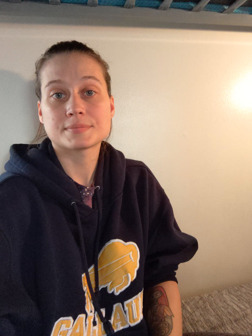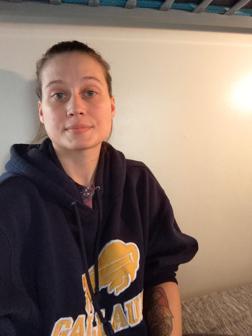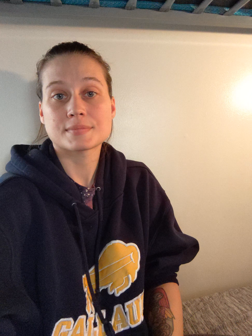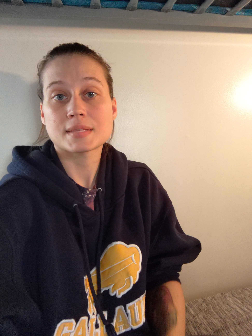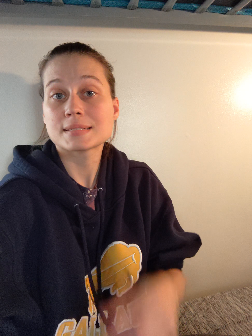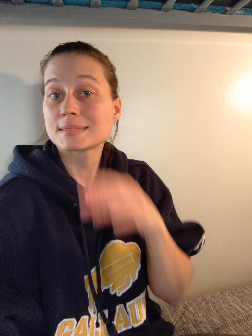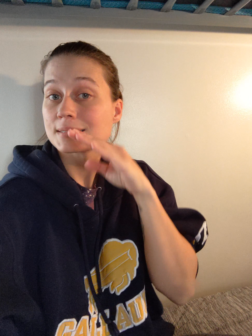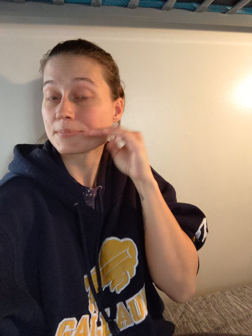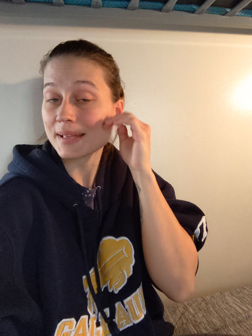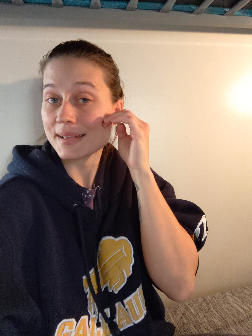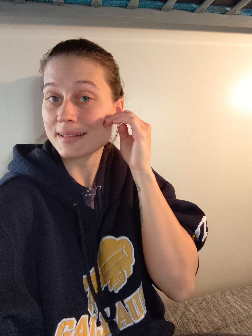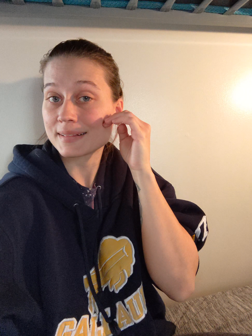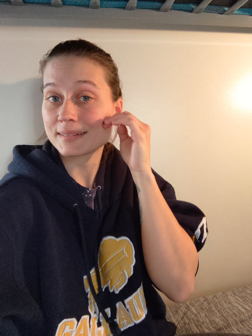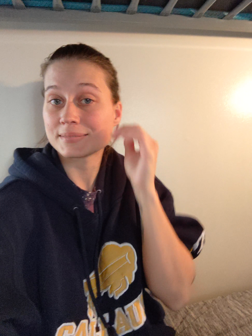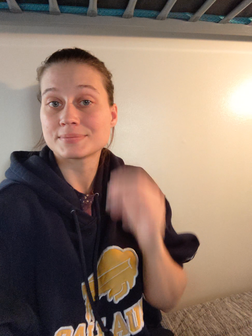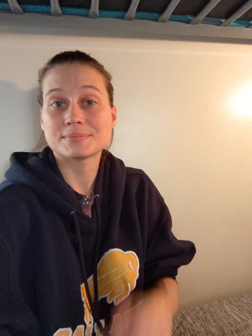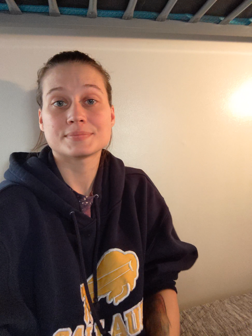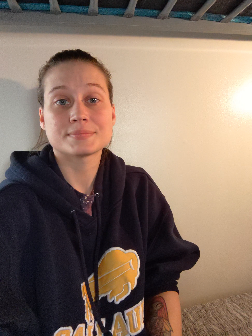smile